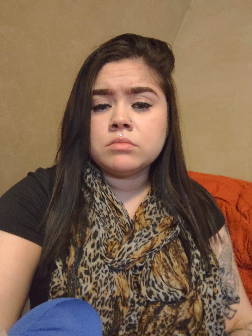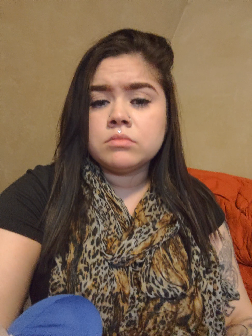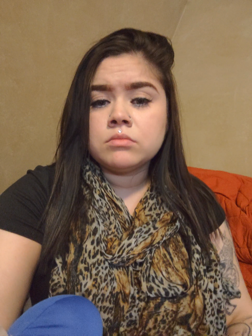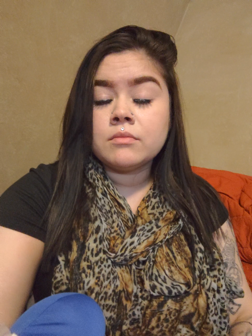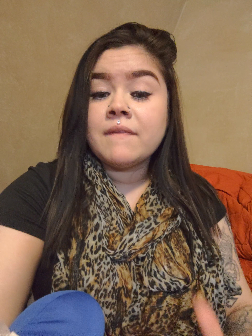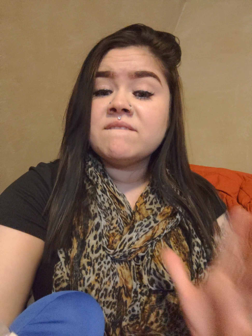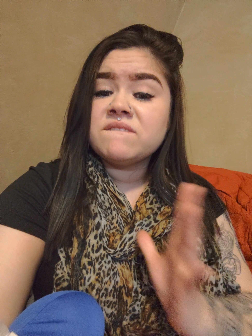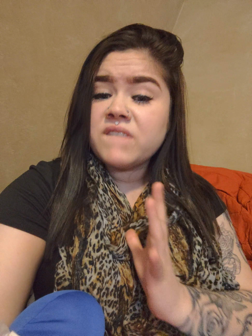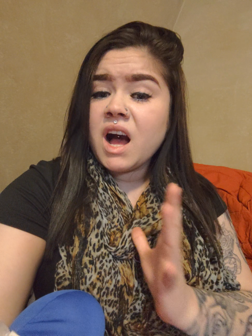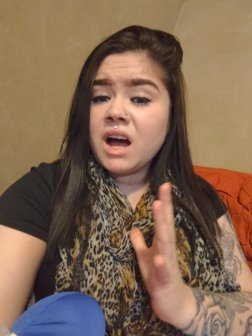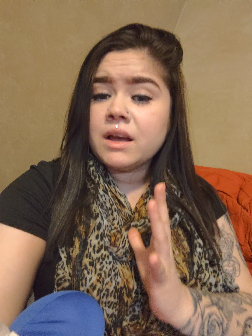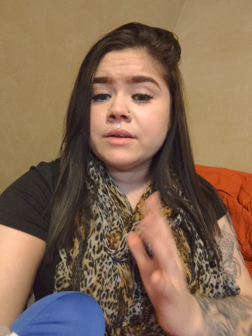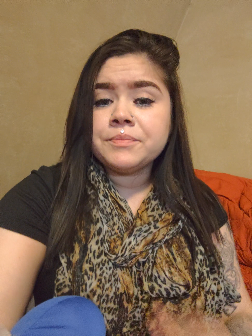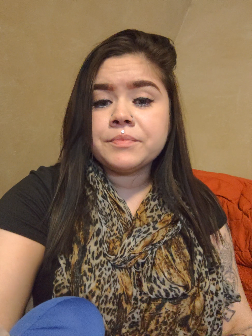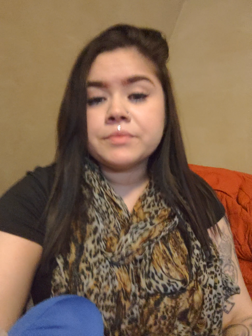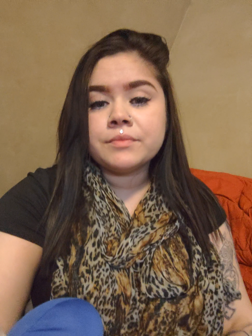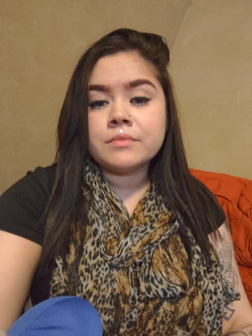fine